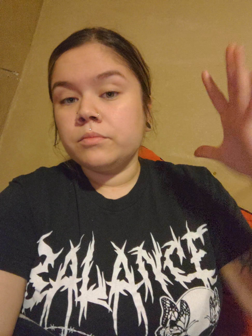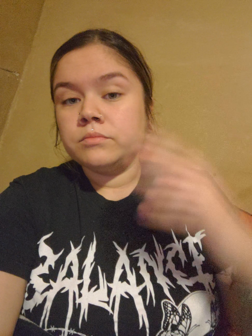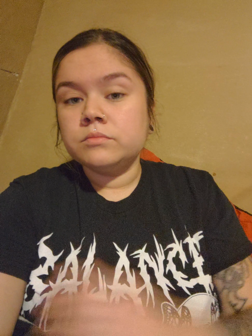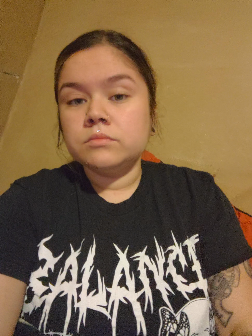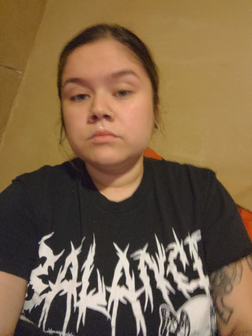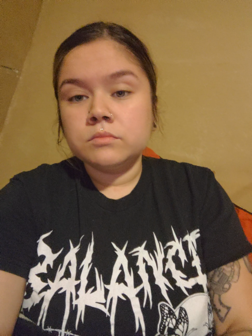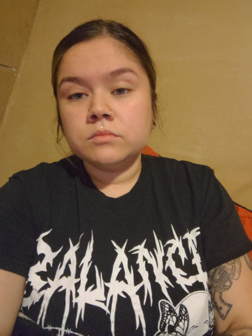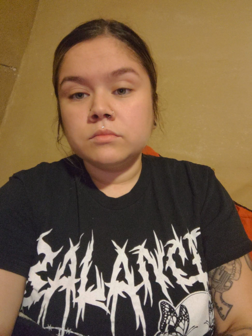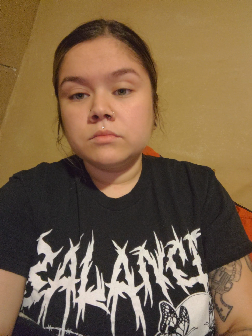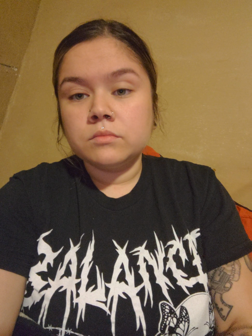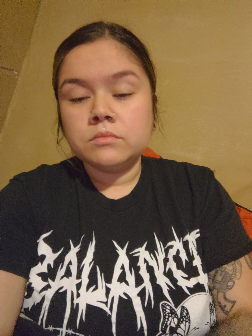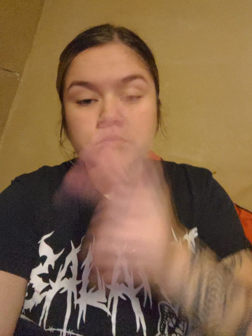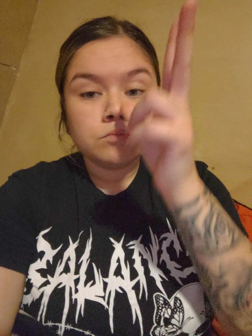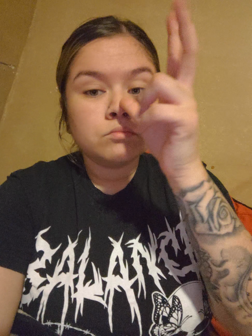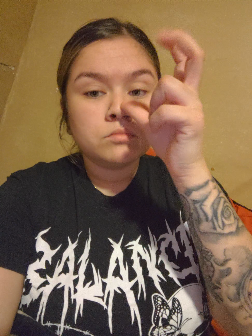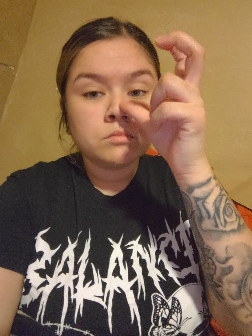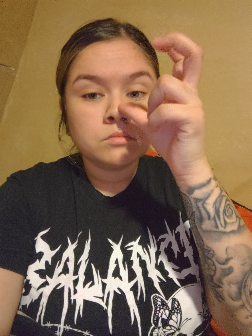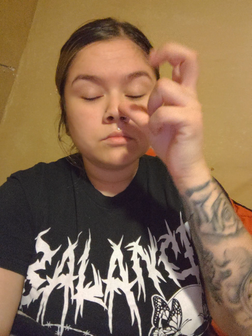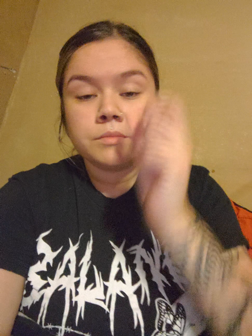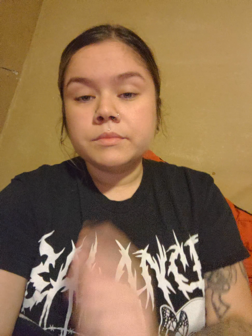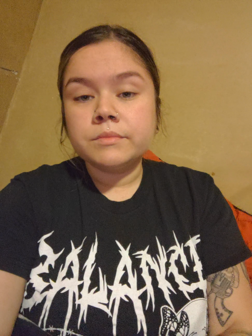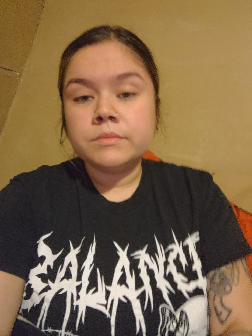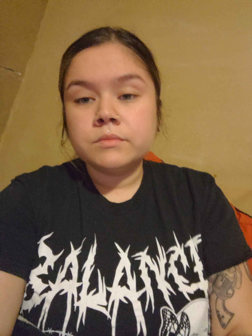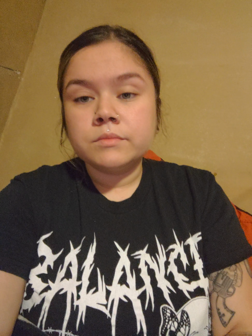ant